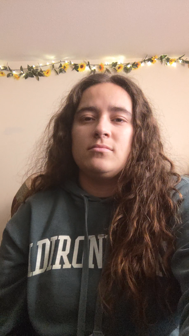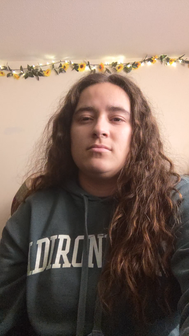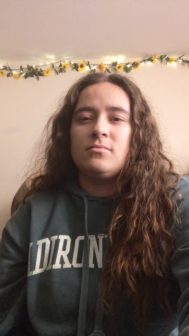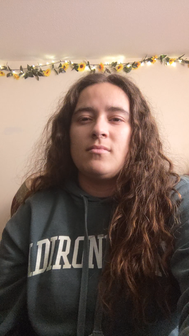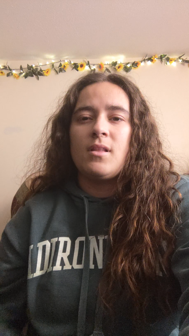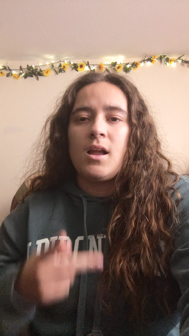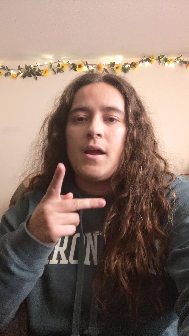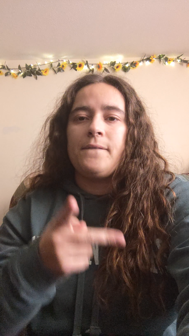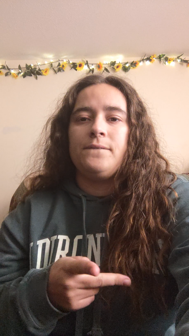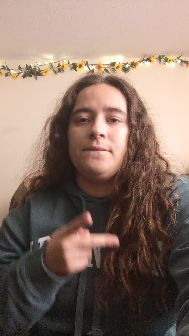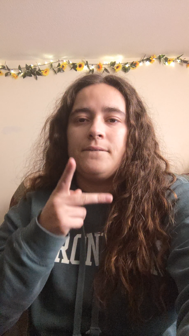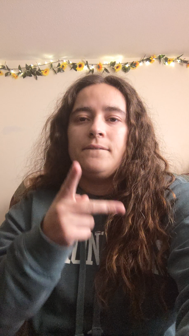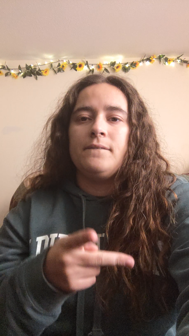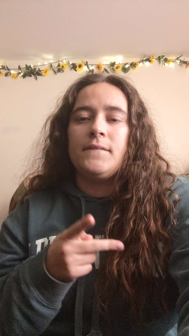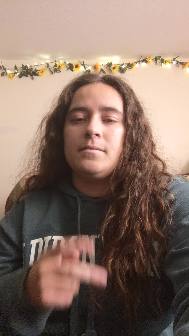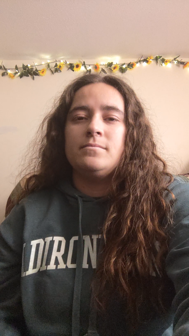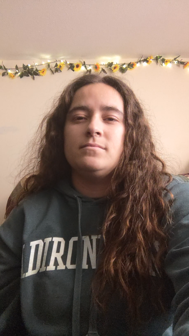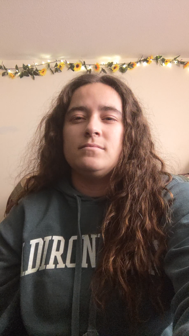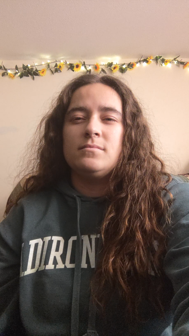careful